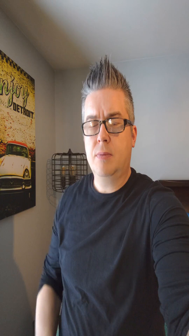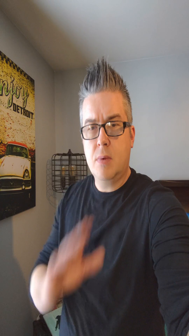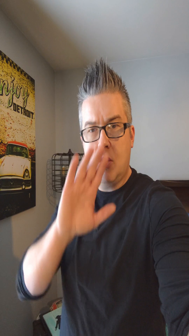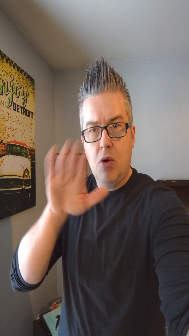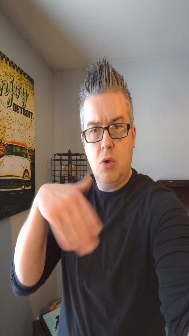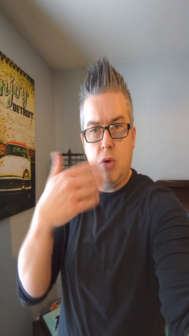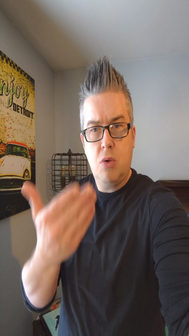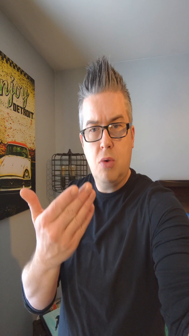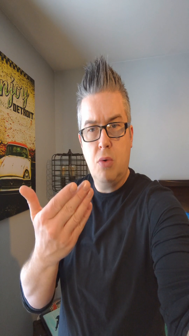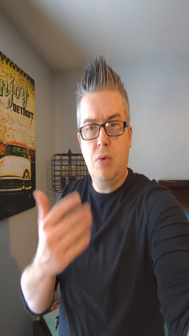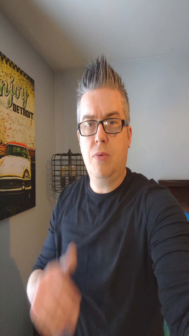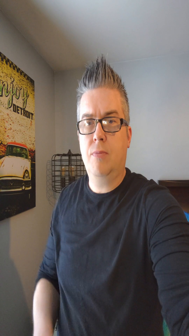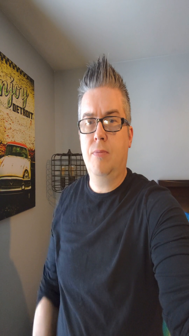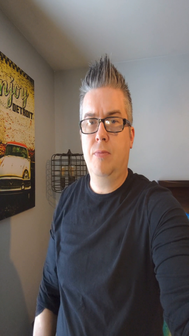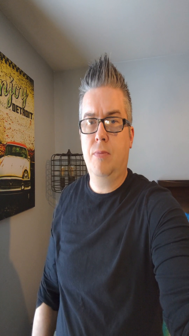all